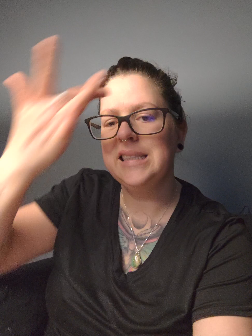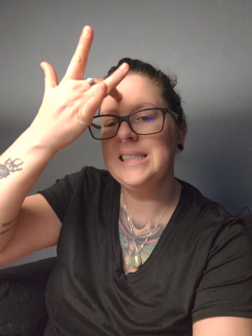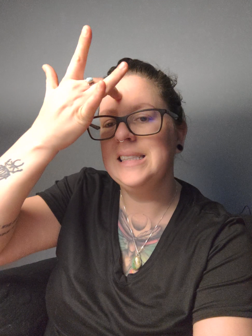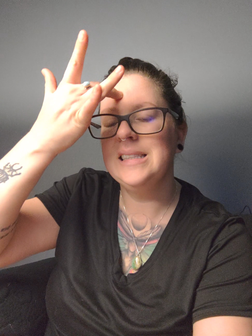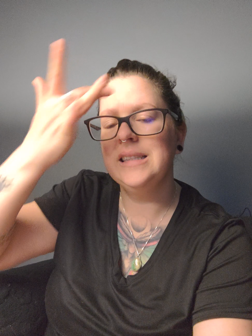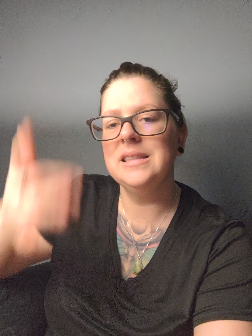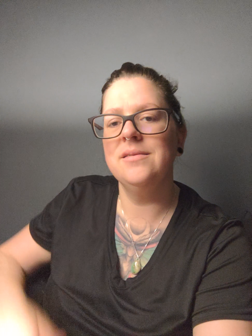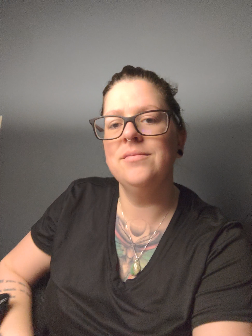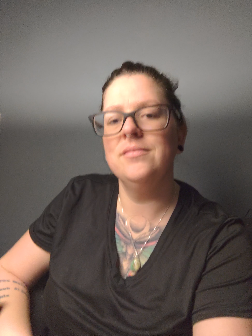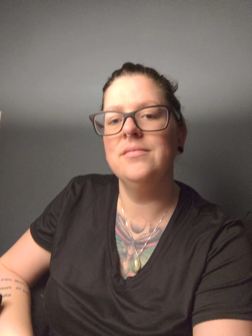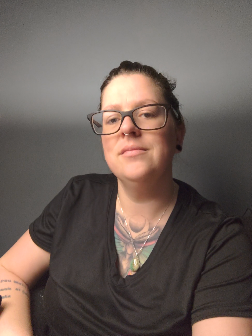sick